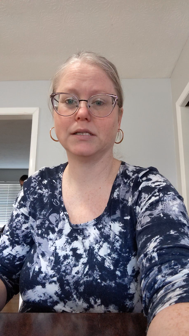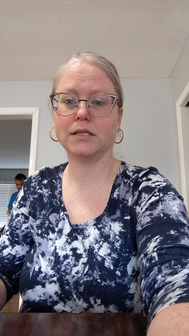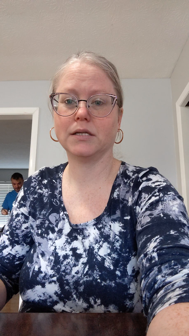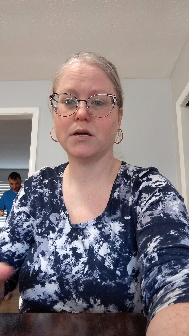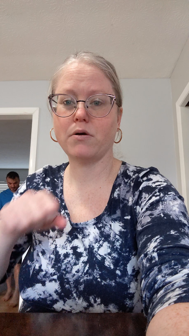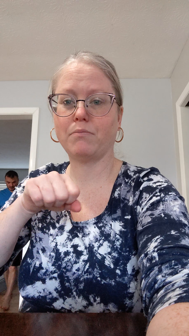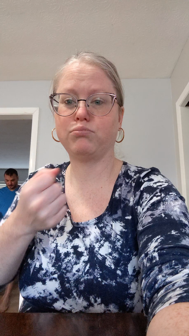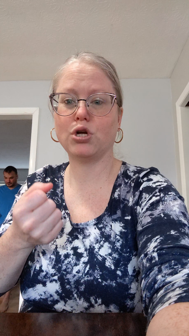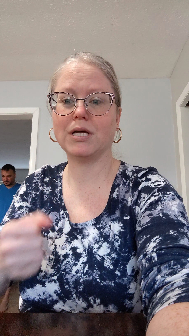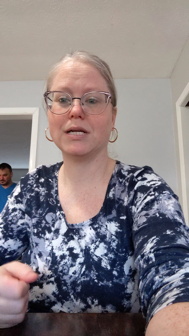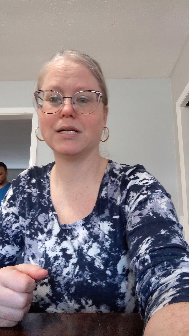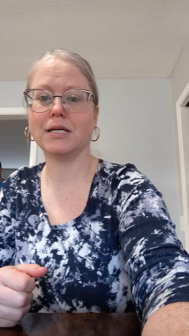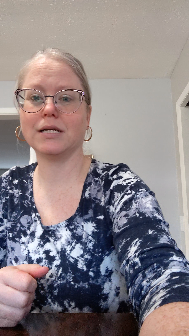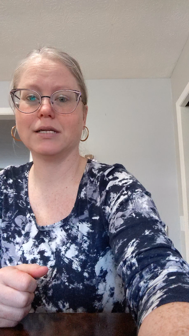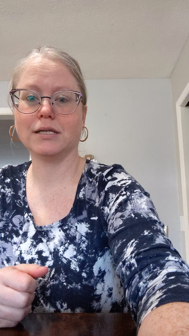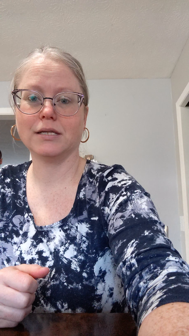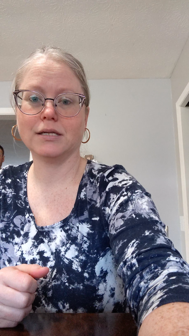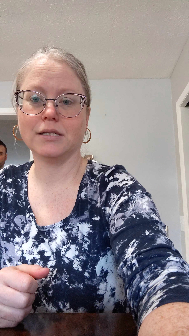break